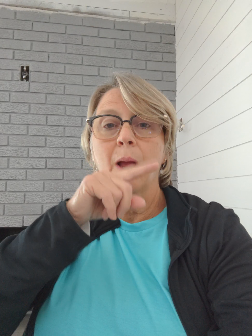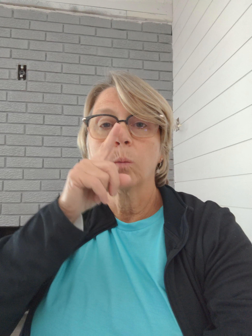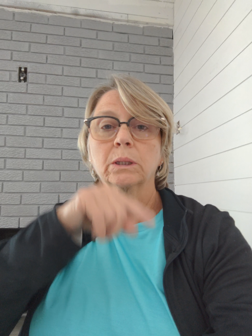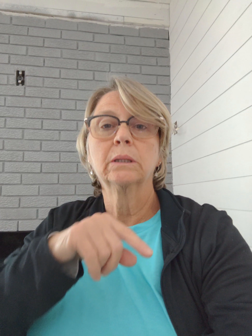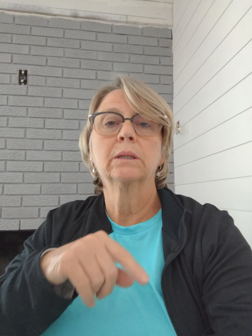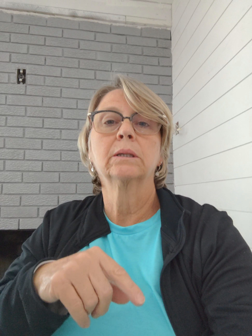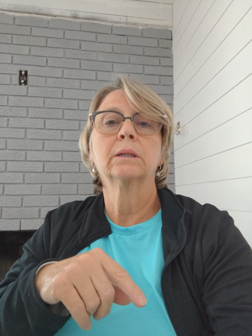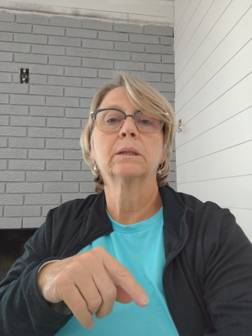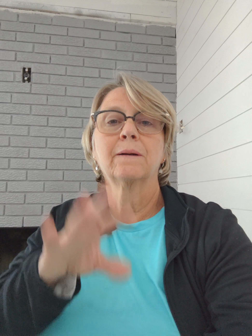mouse